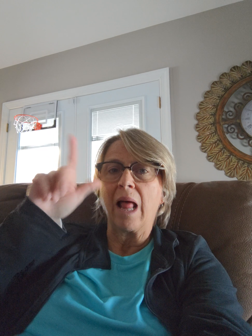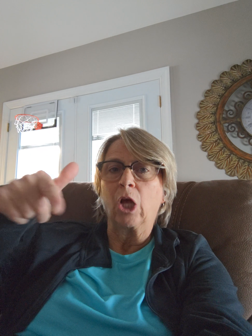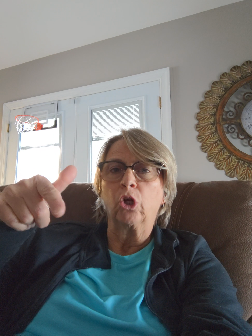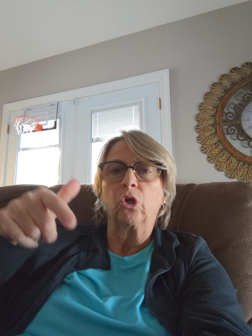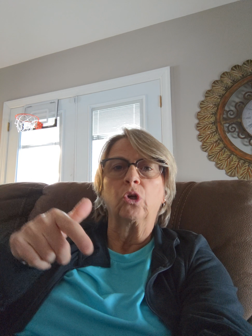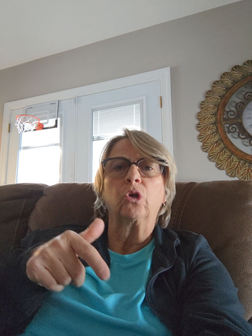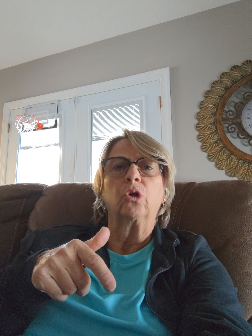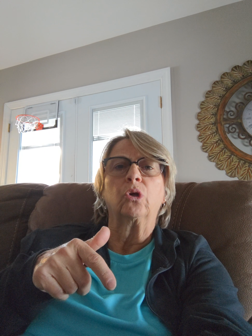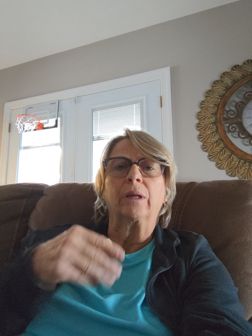later